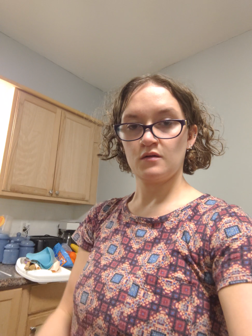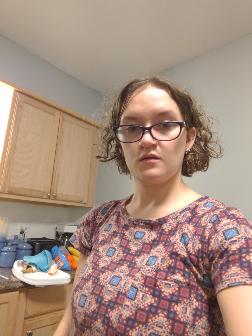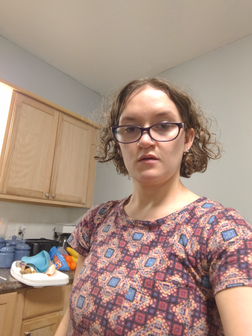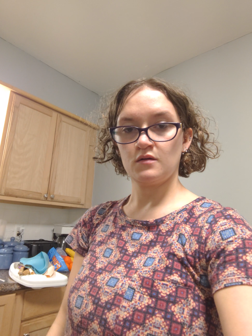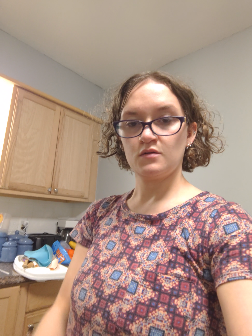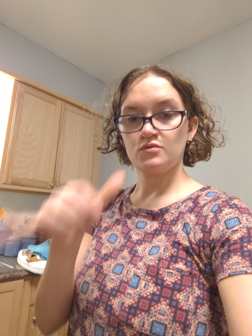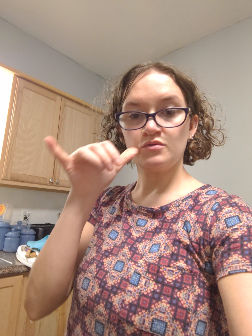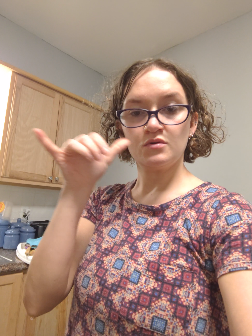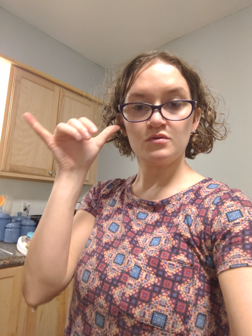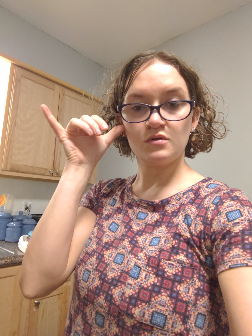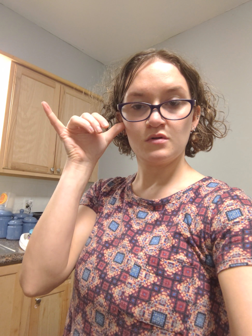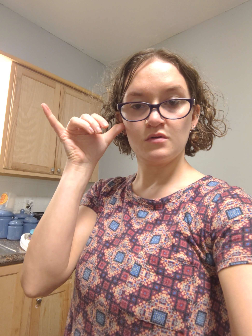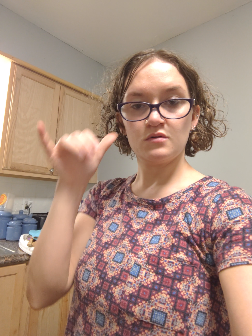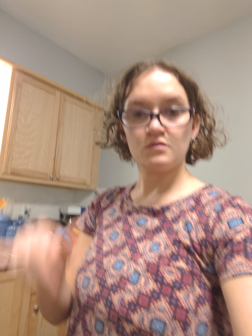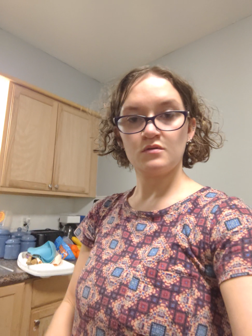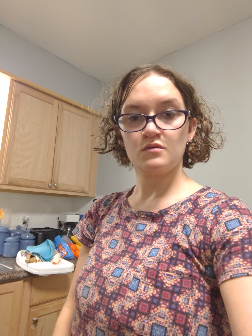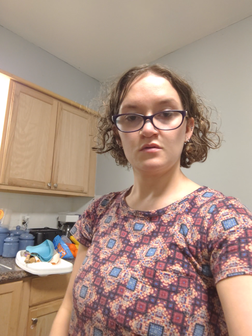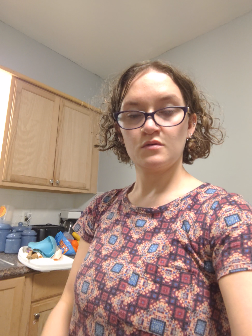yesterday